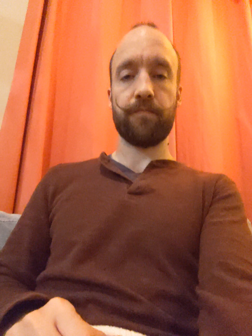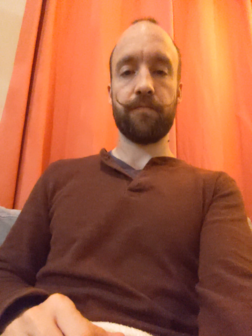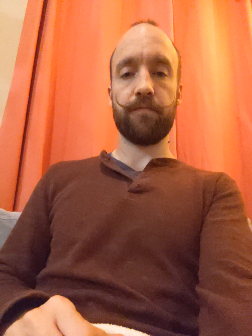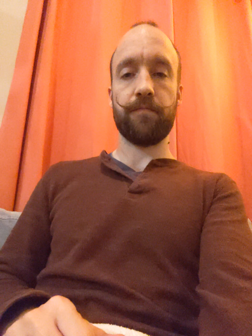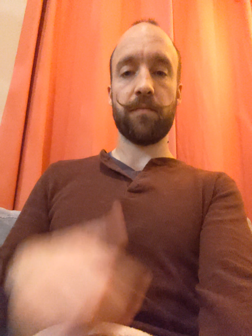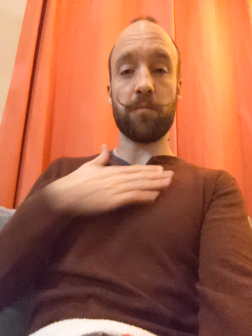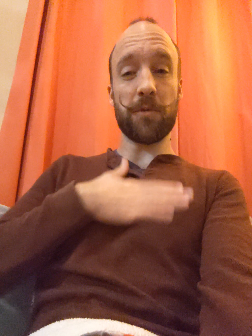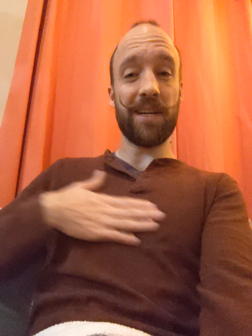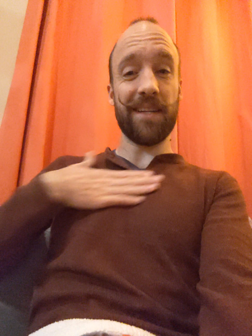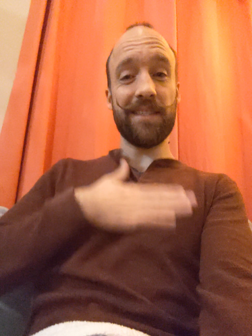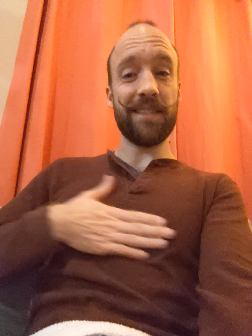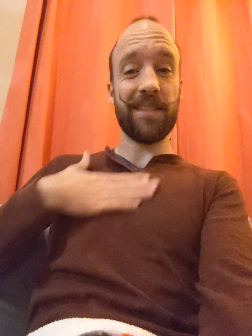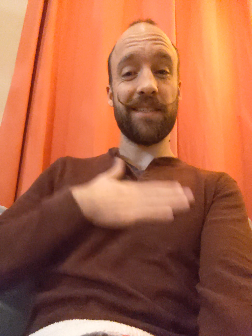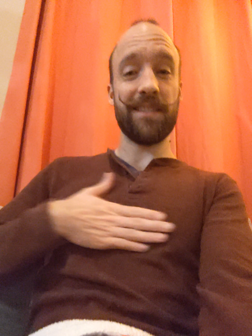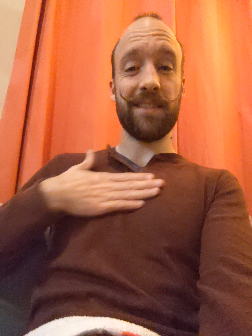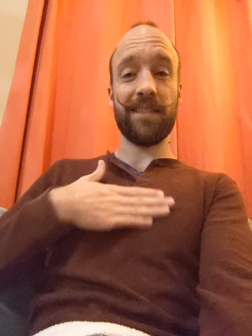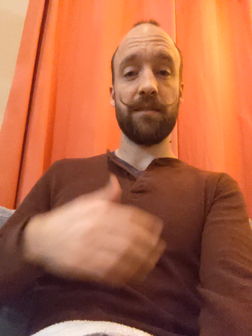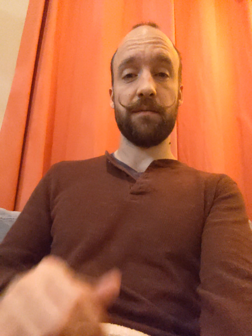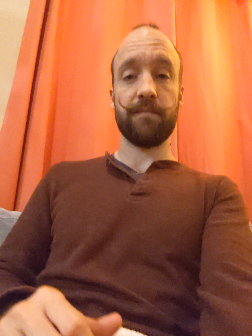please